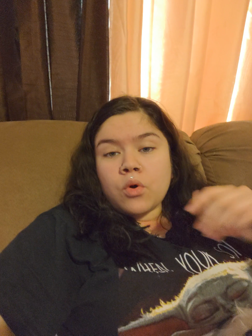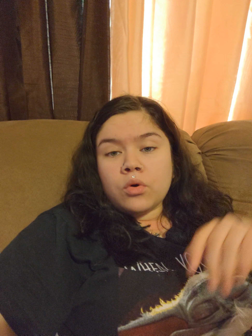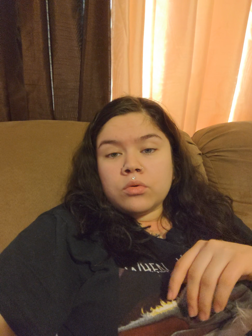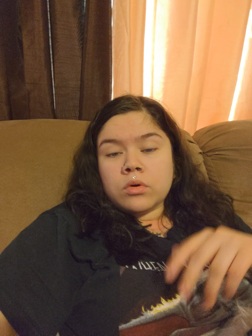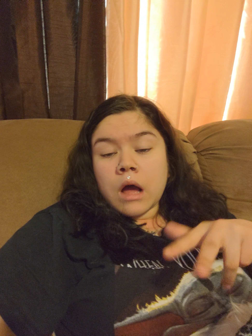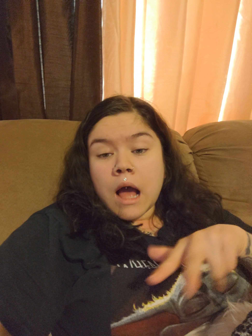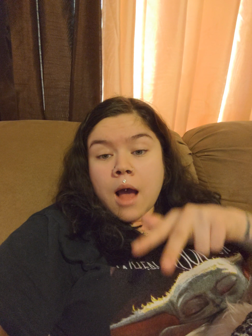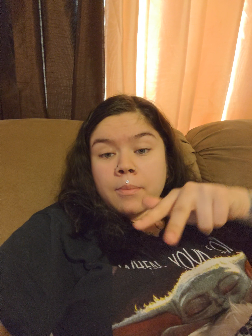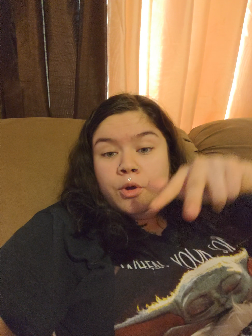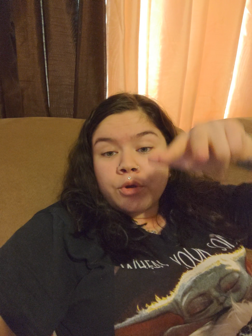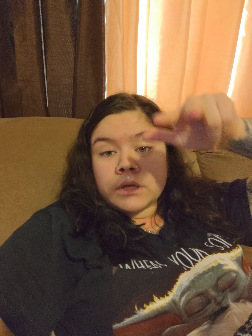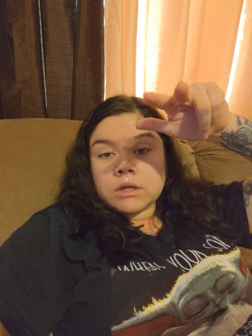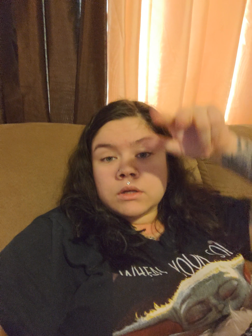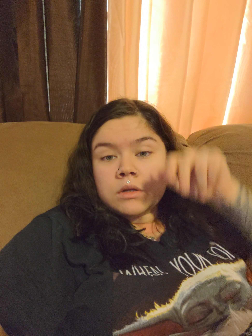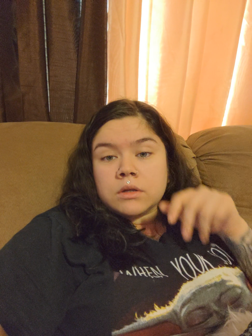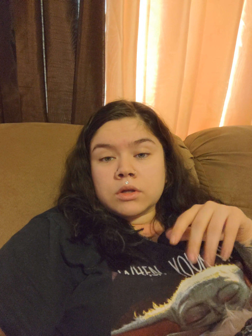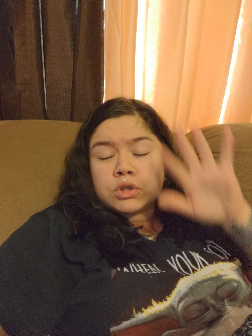helicopter